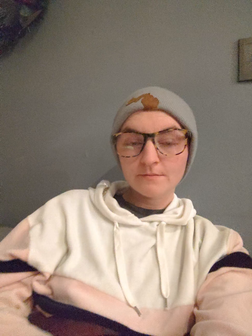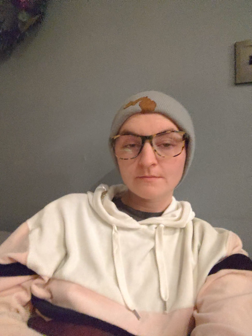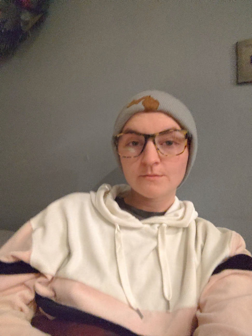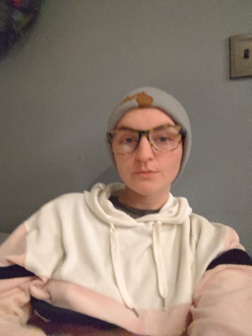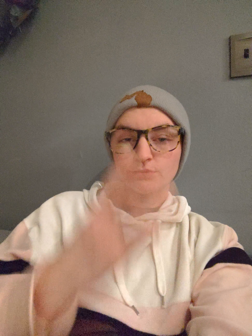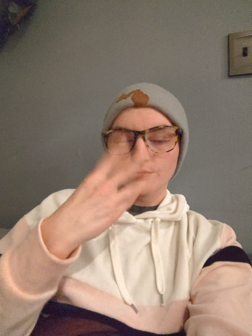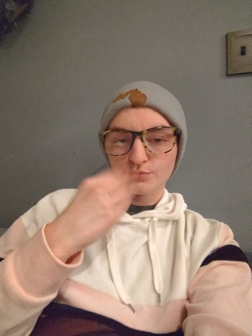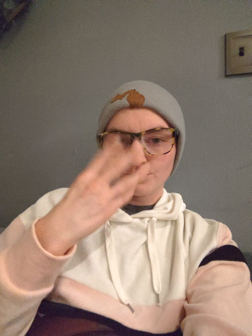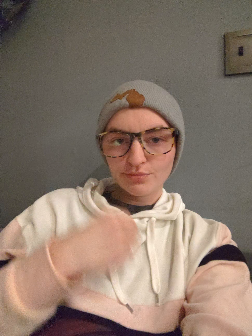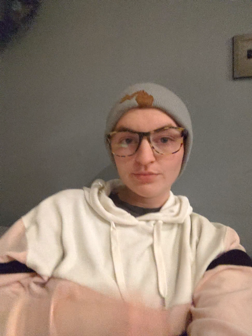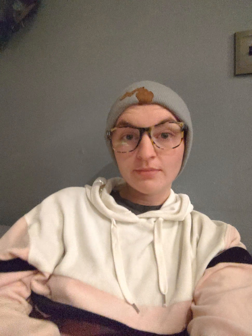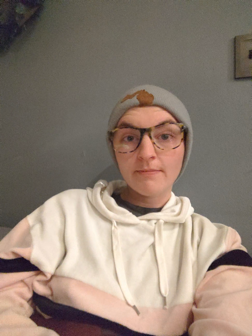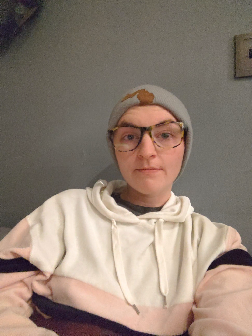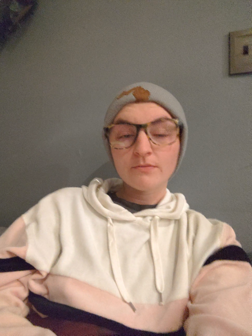sleepy